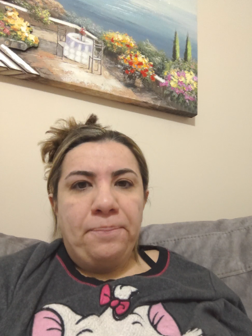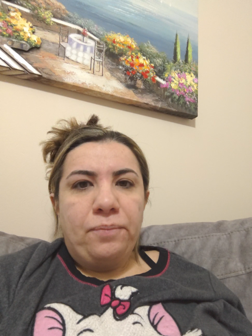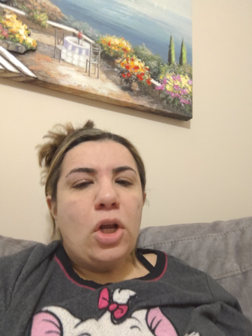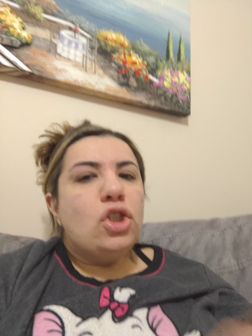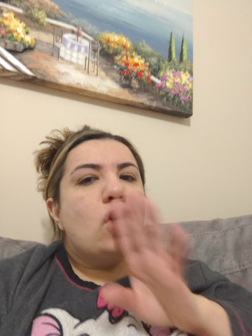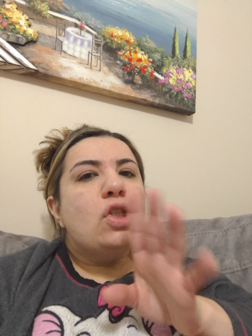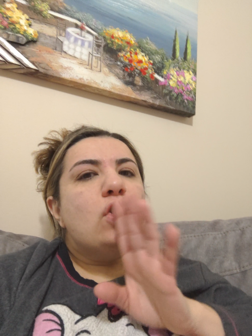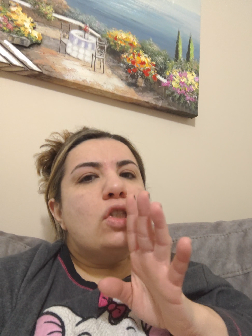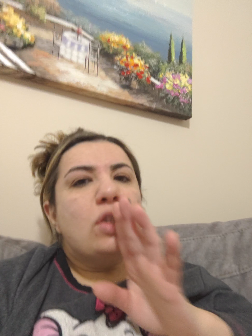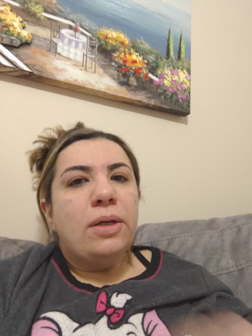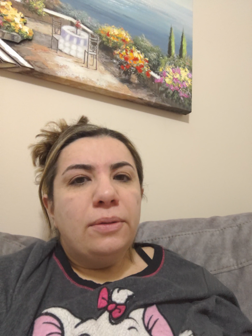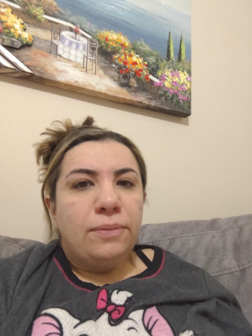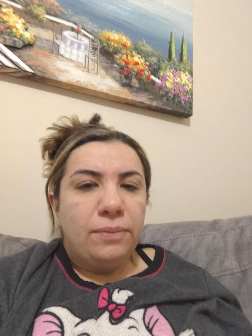talk